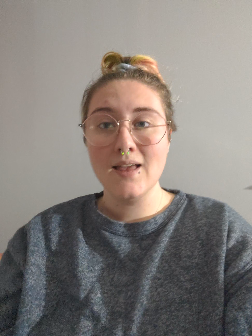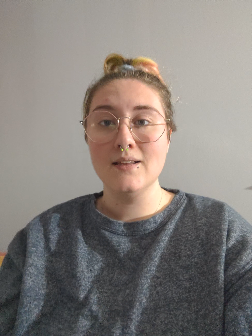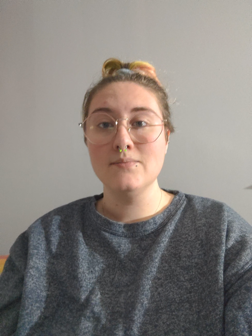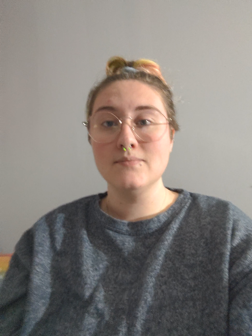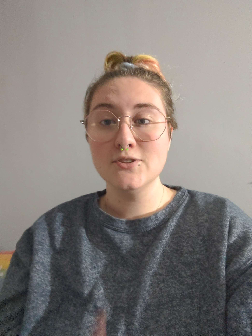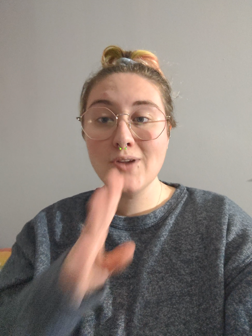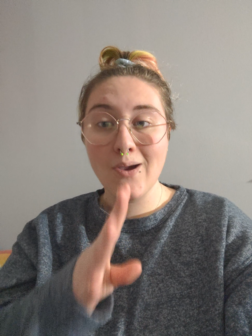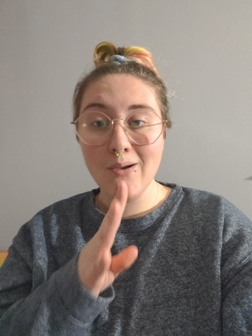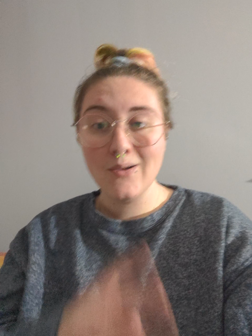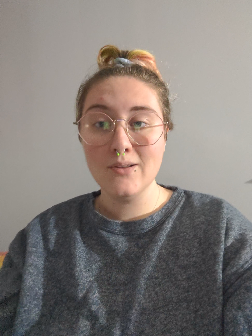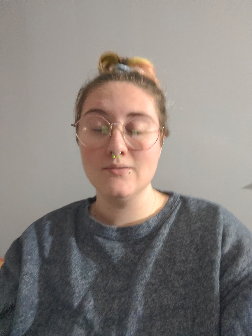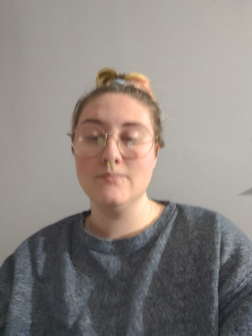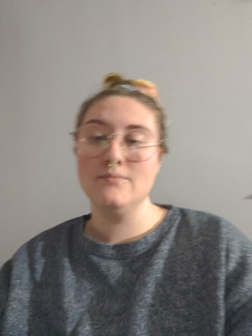talk